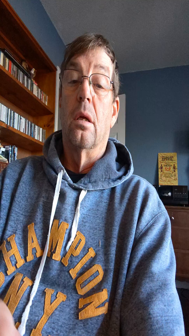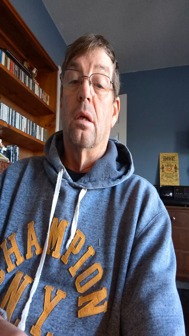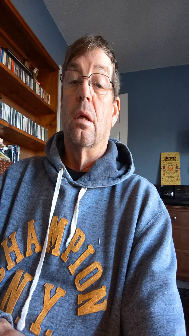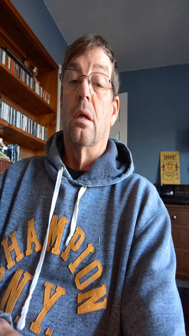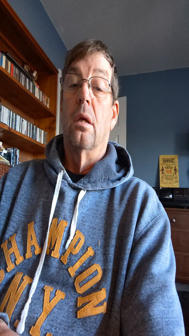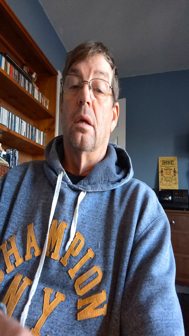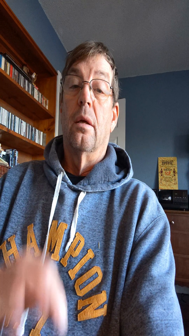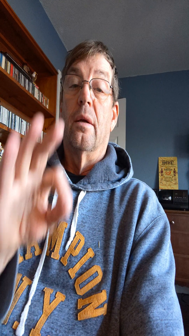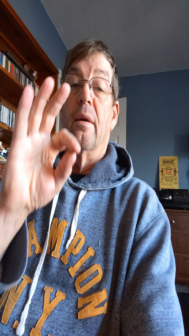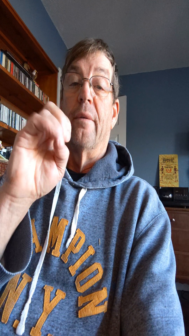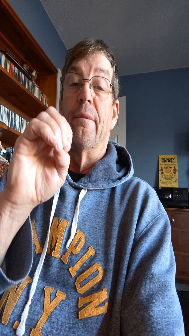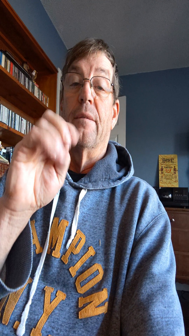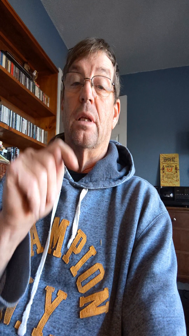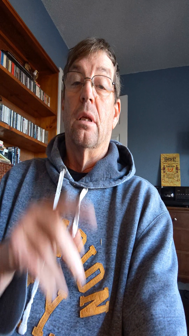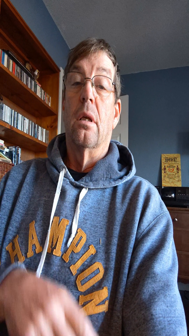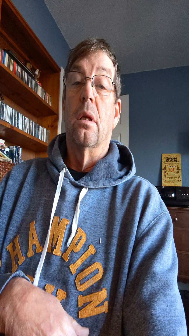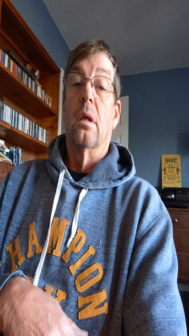feet